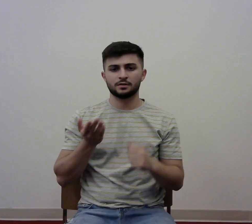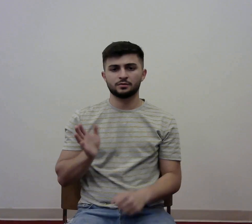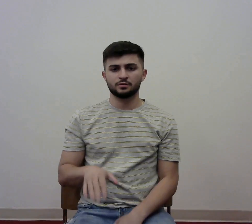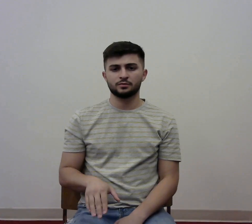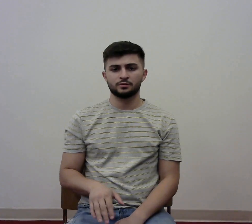olur